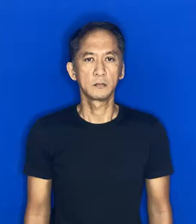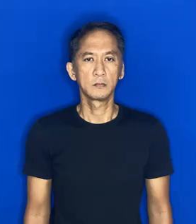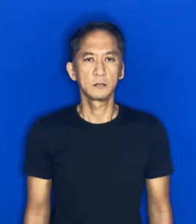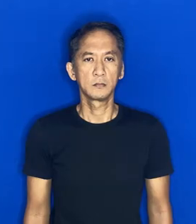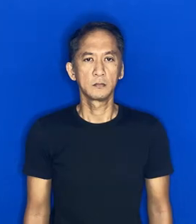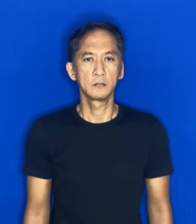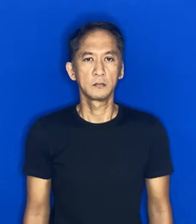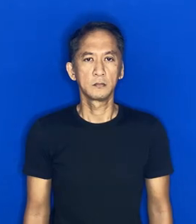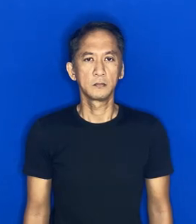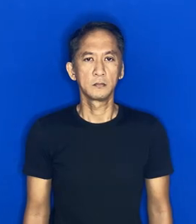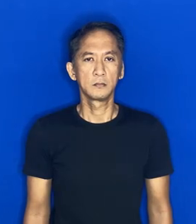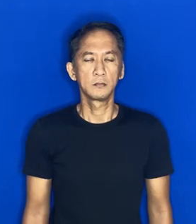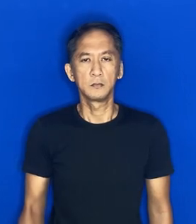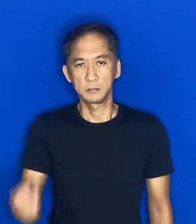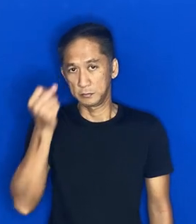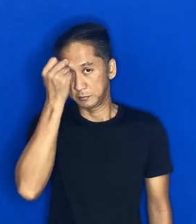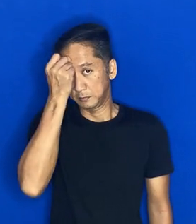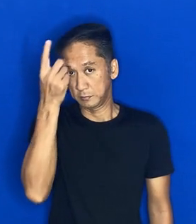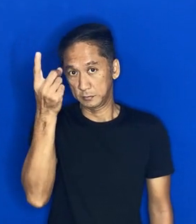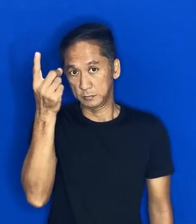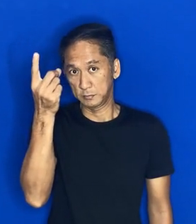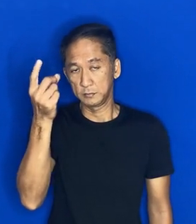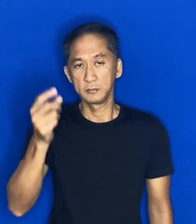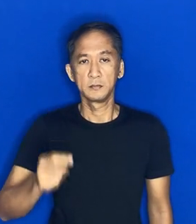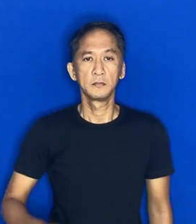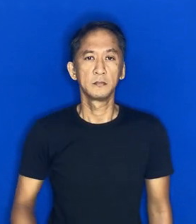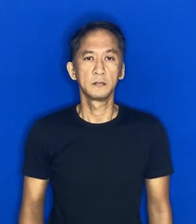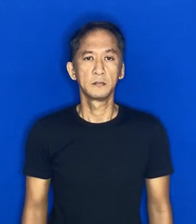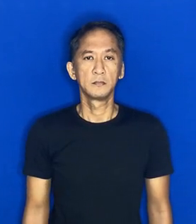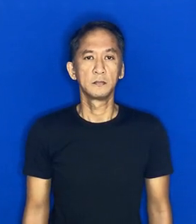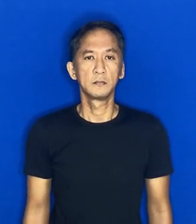understand